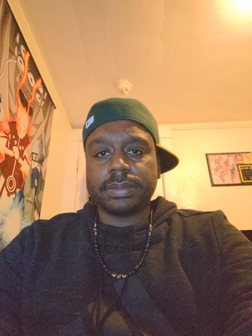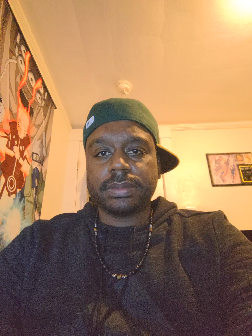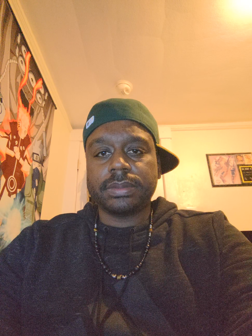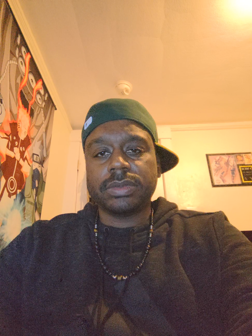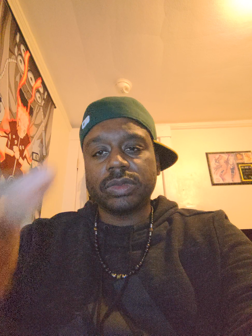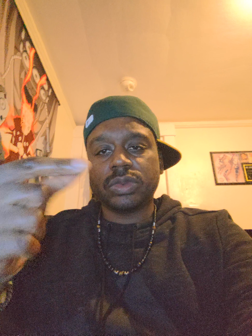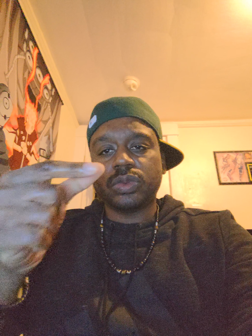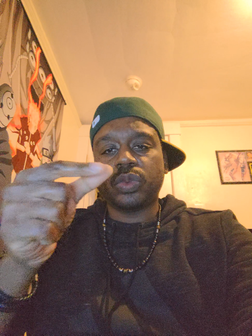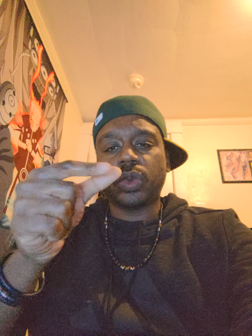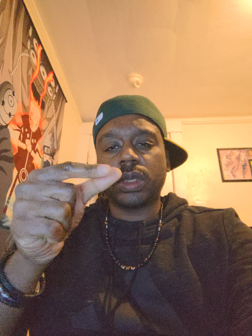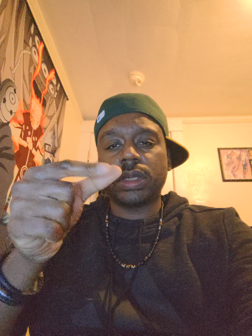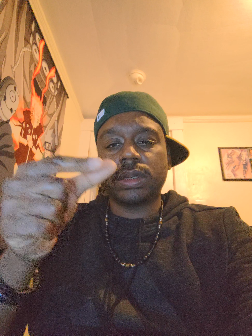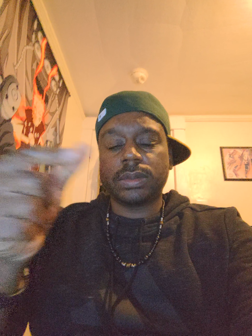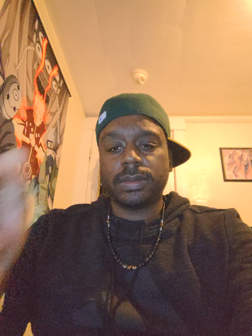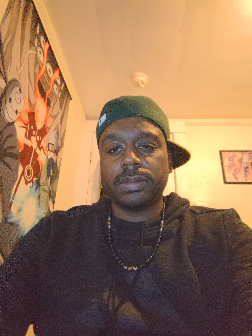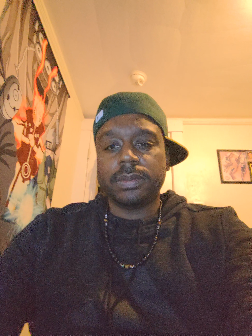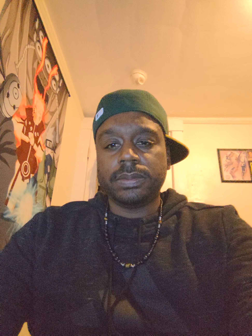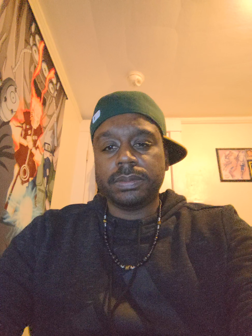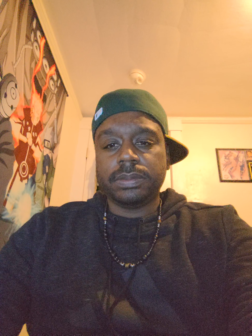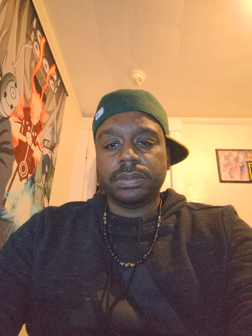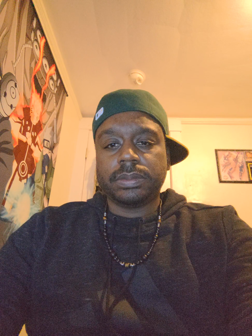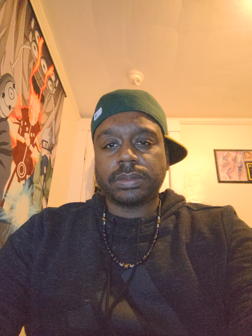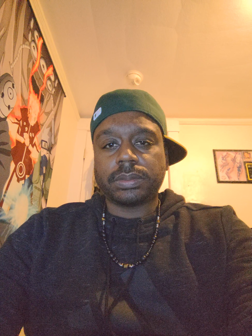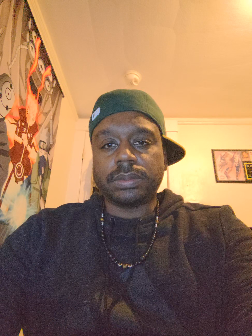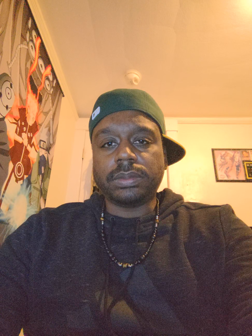green